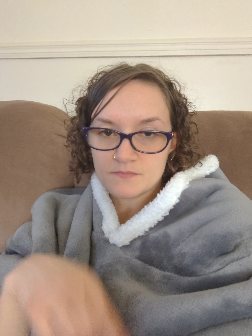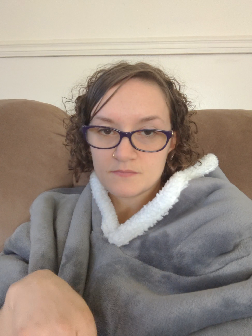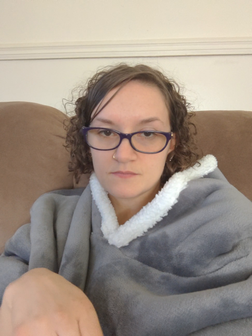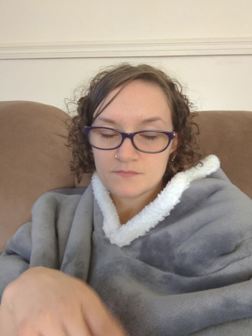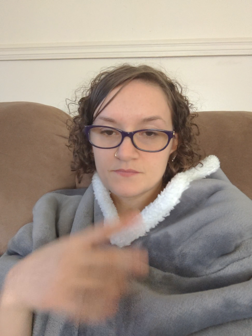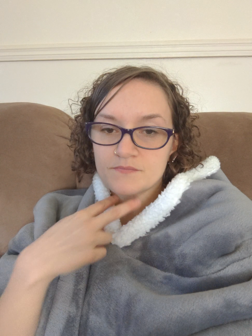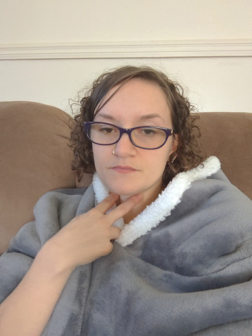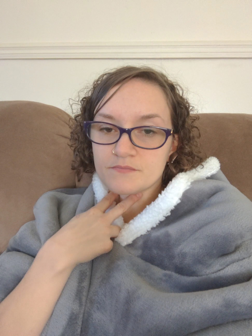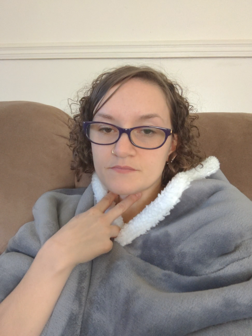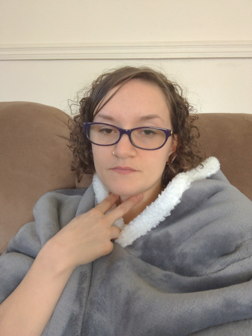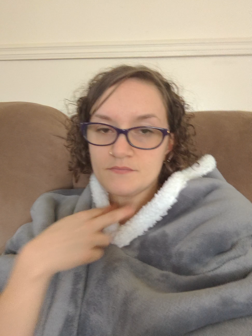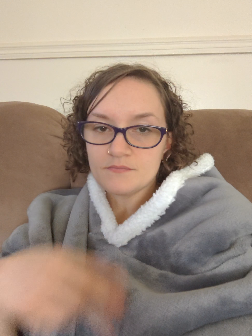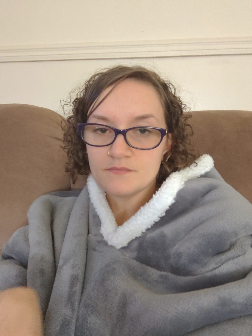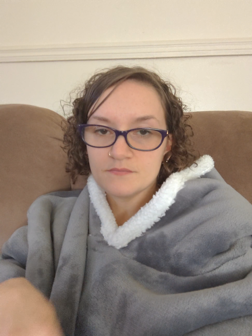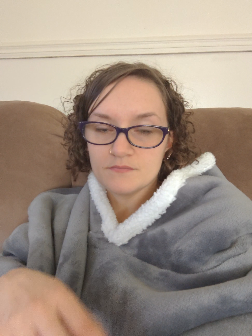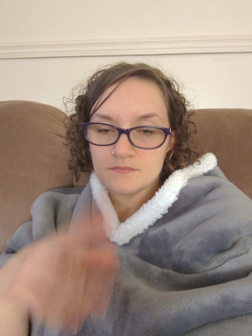stuck